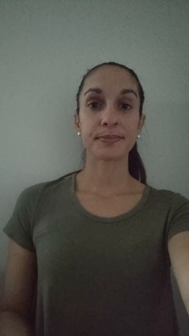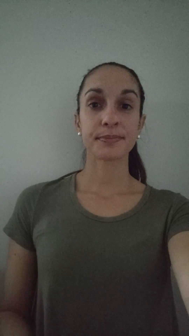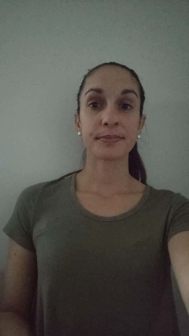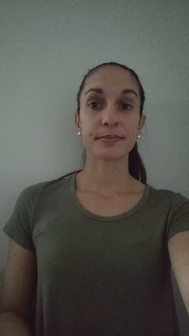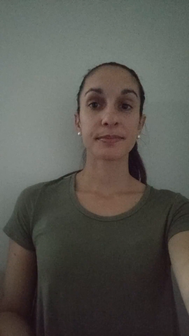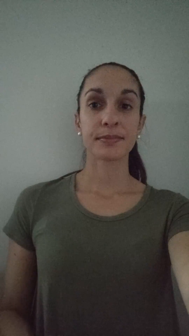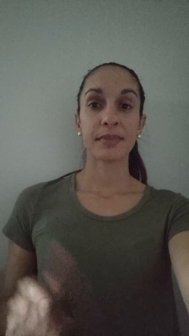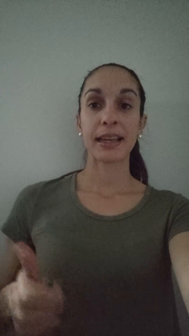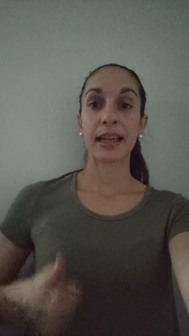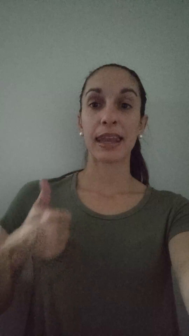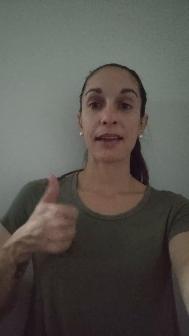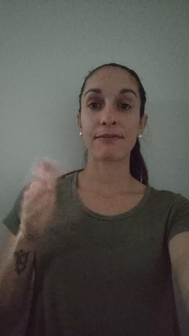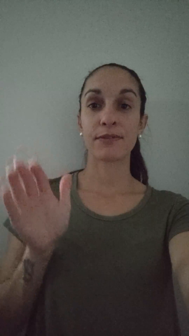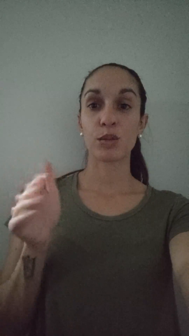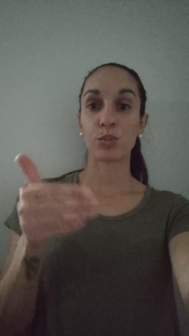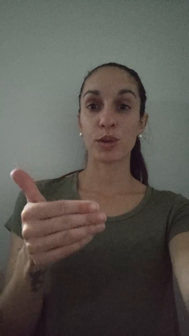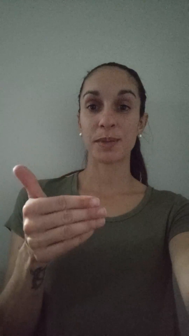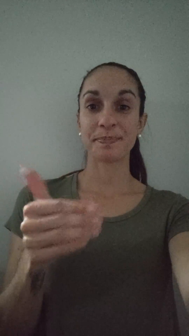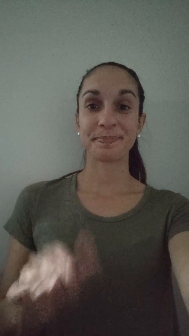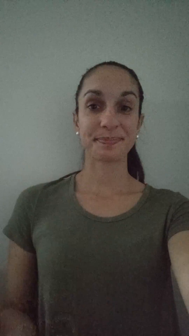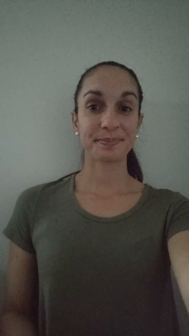living room